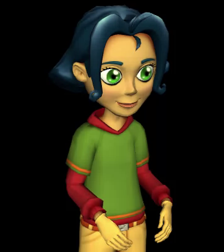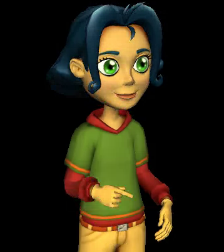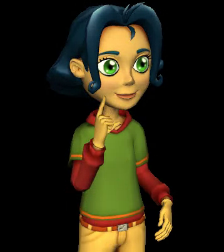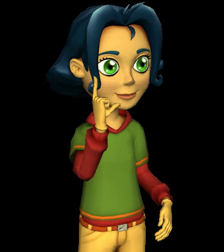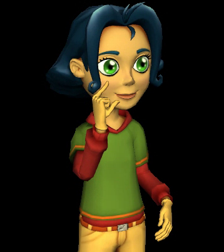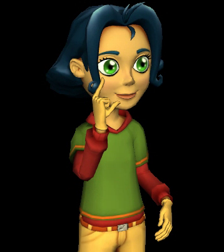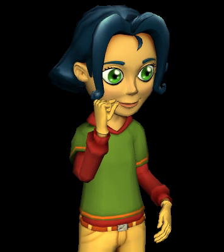أب